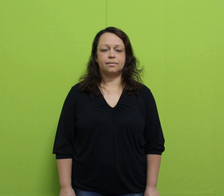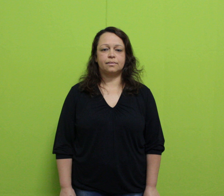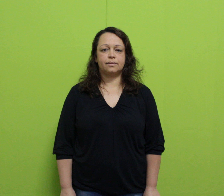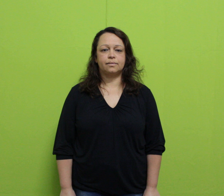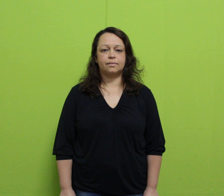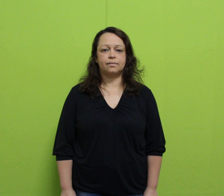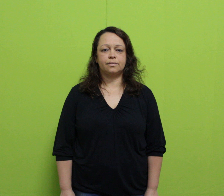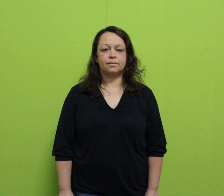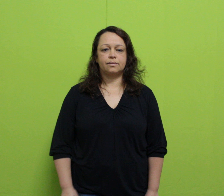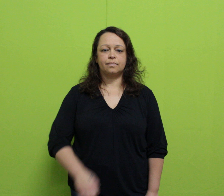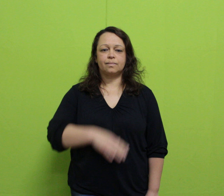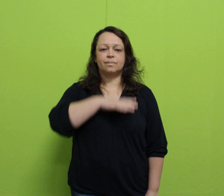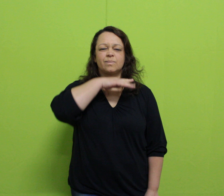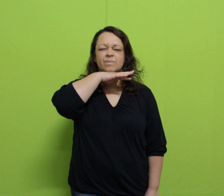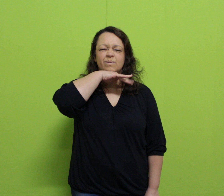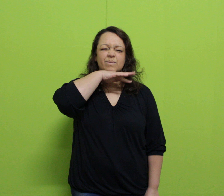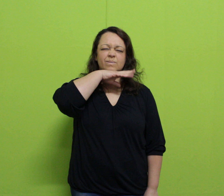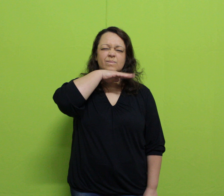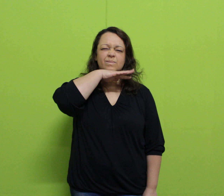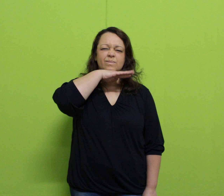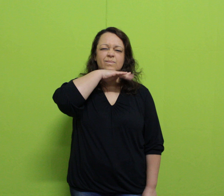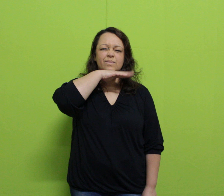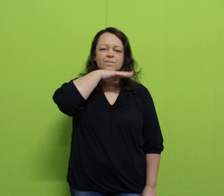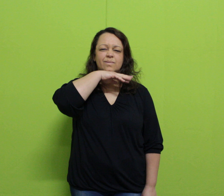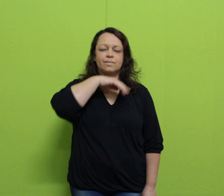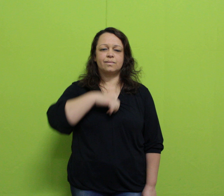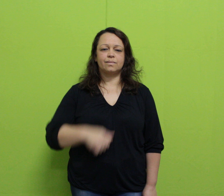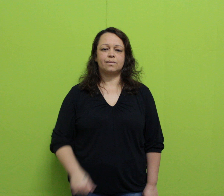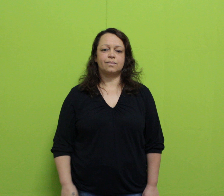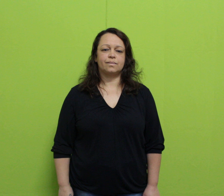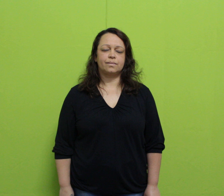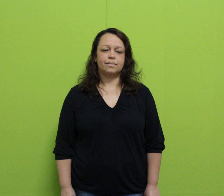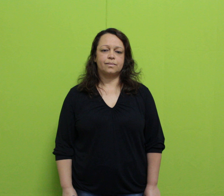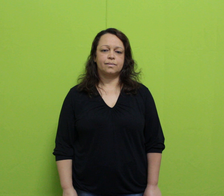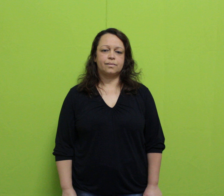ruim